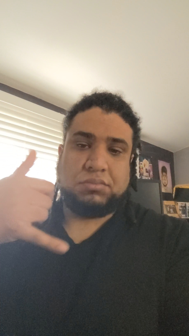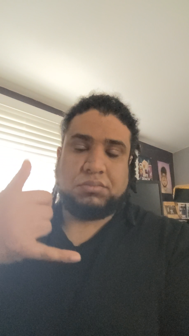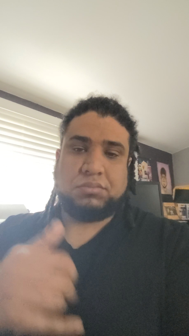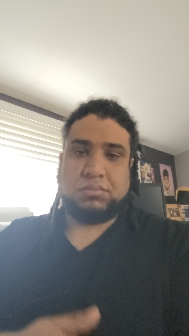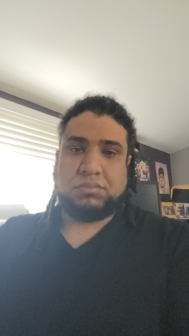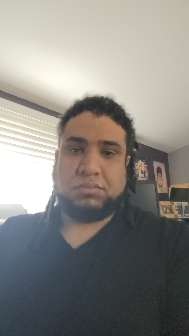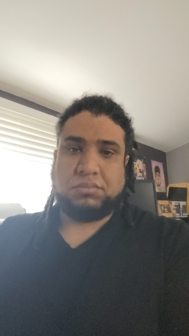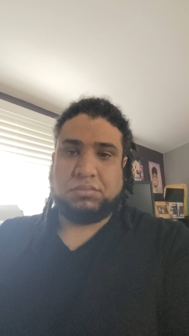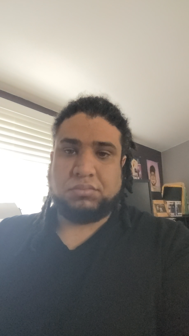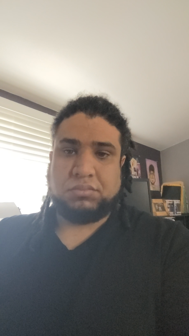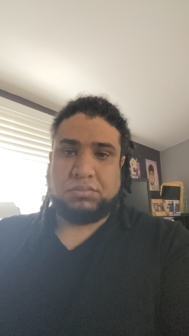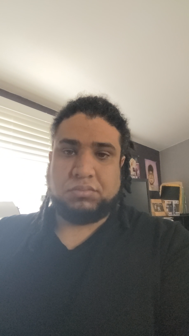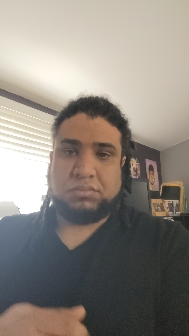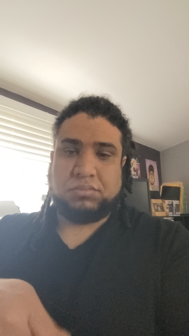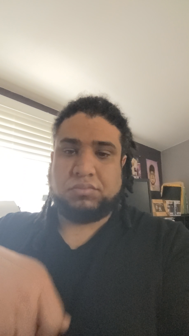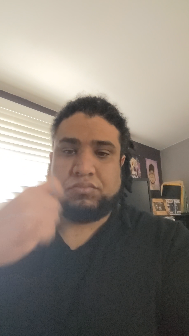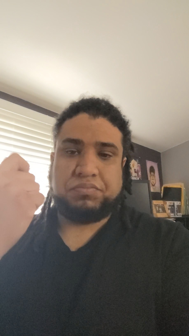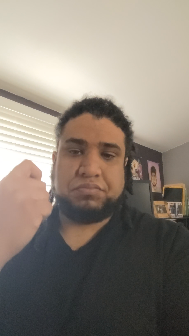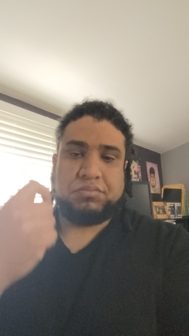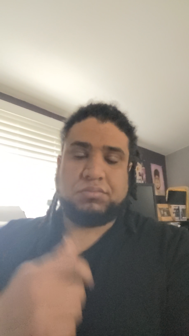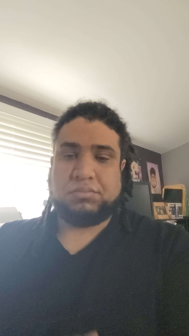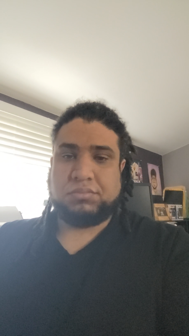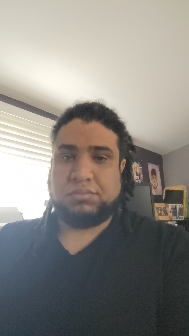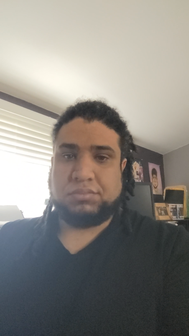rip